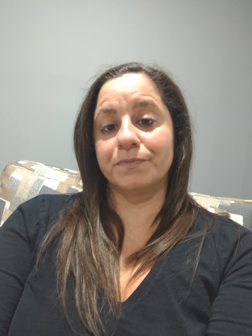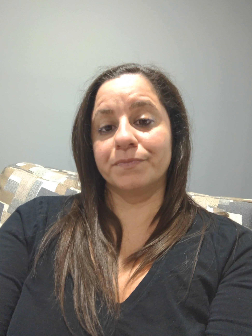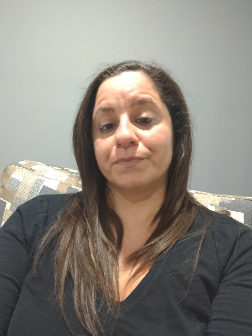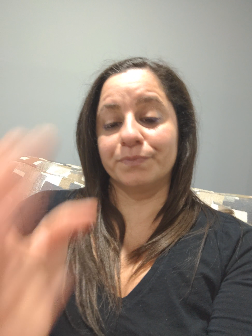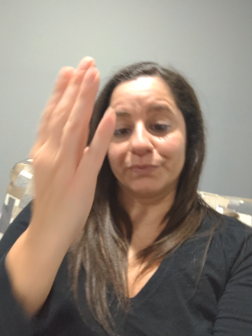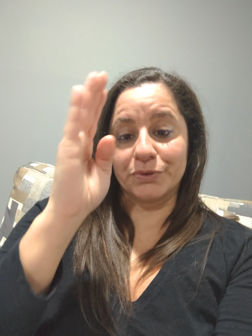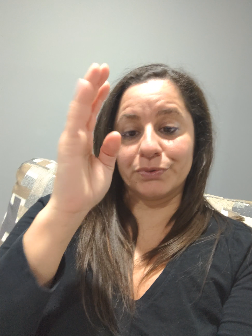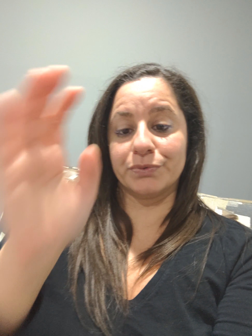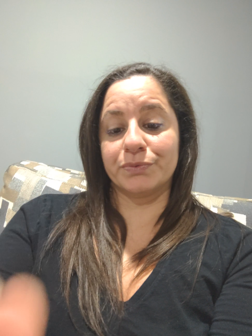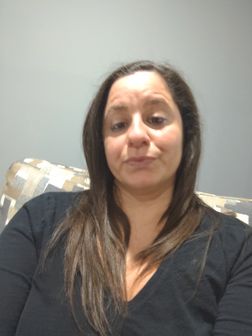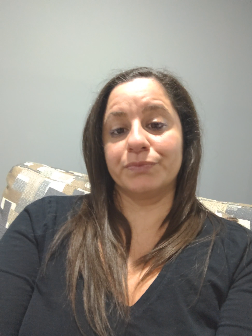blue